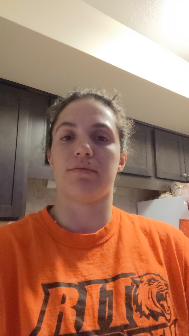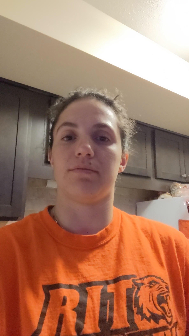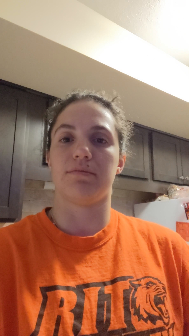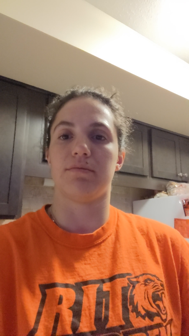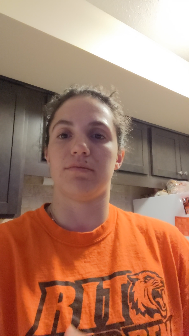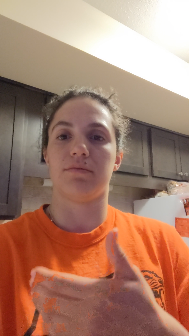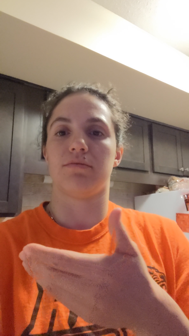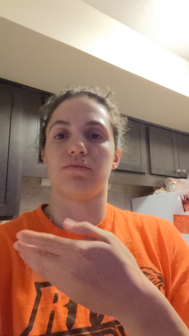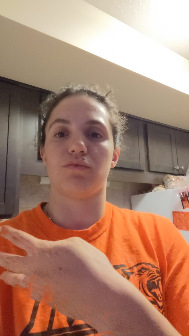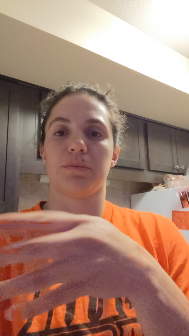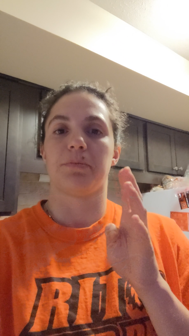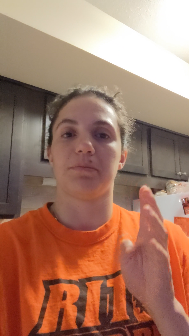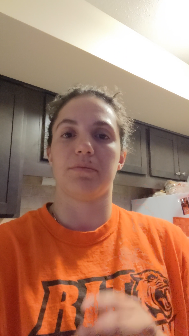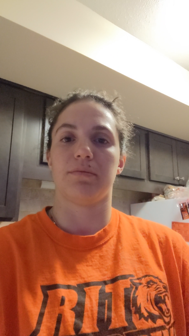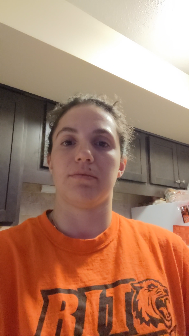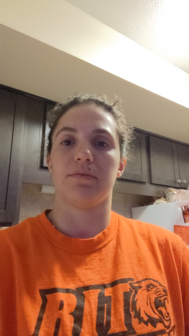crib